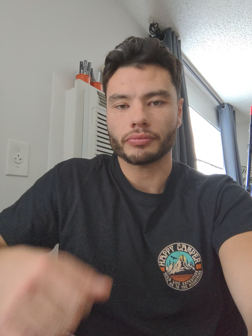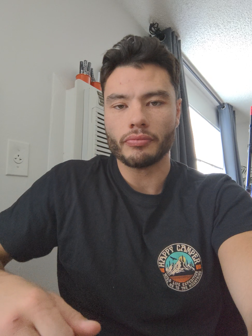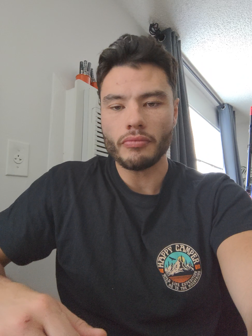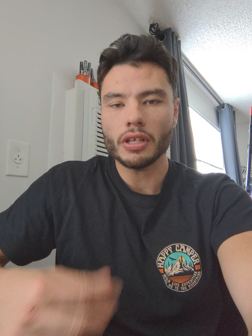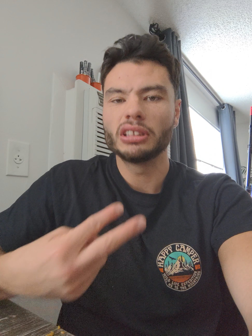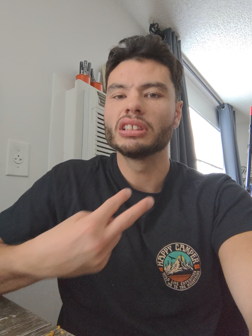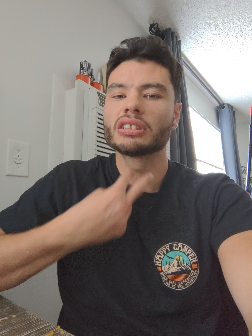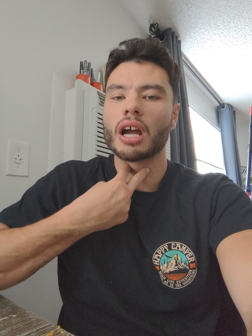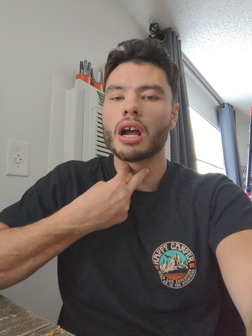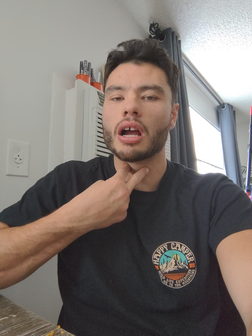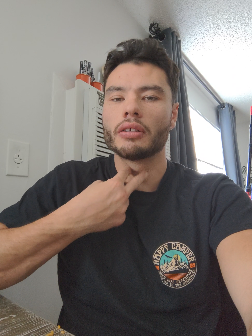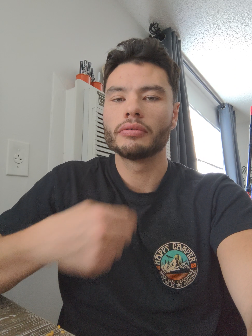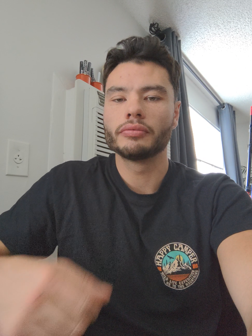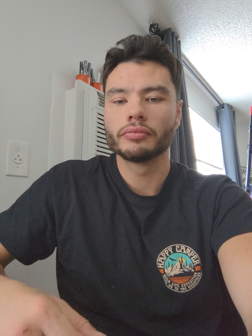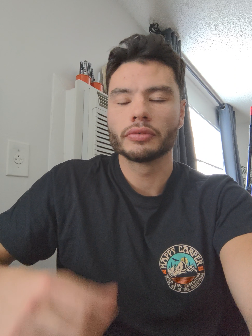stuck